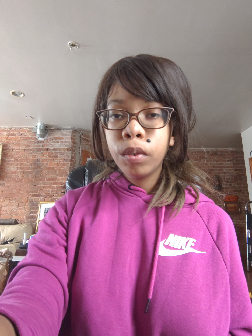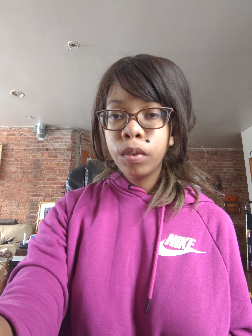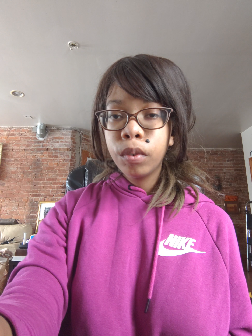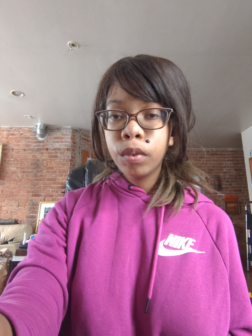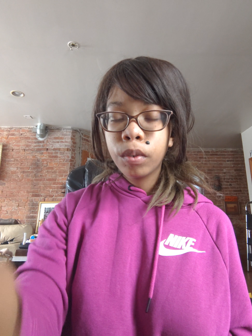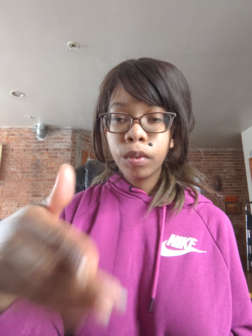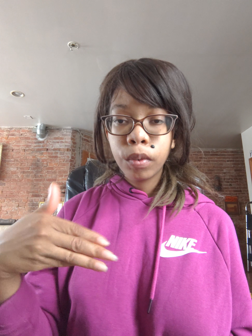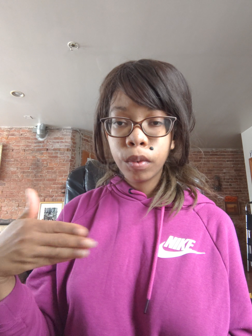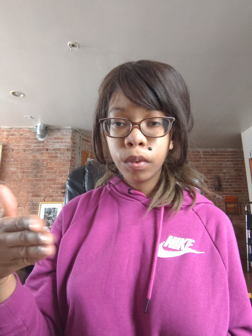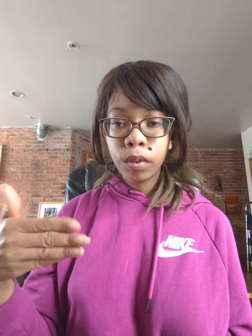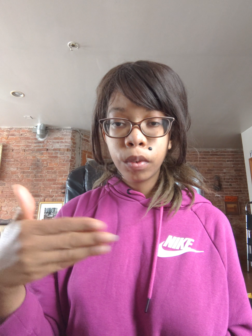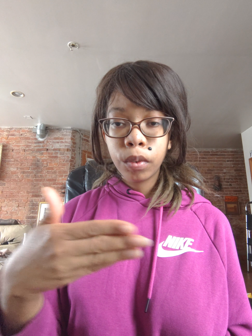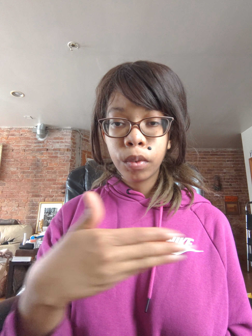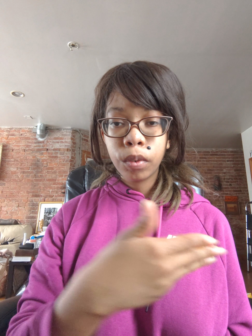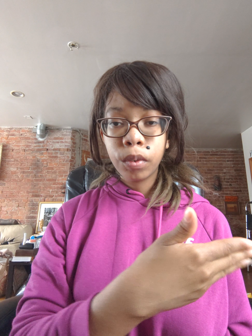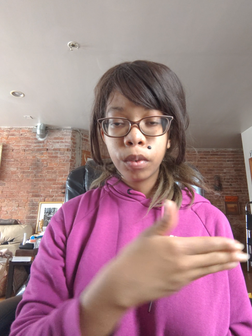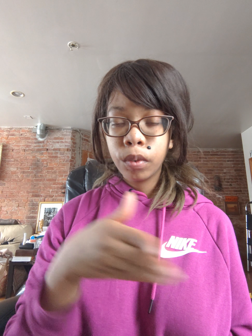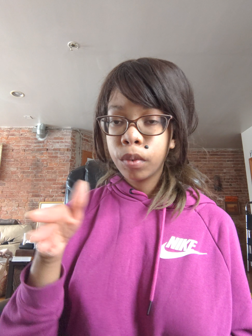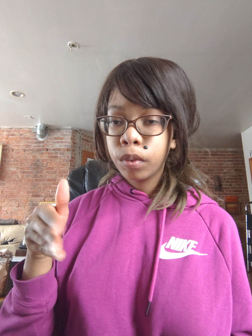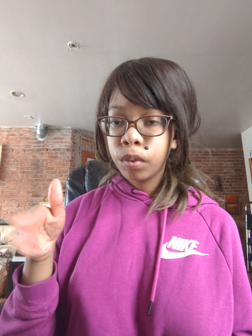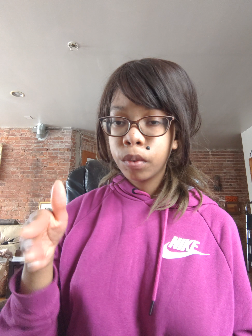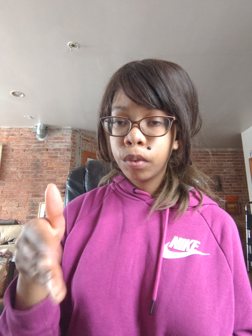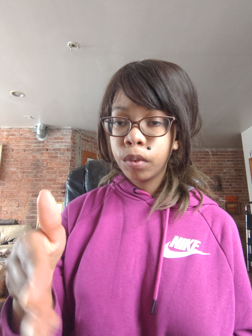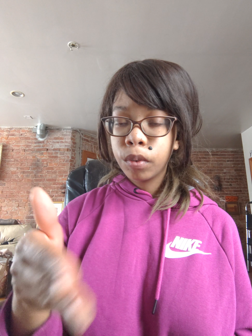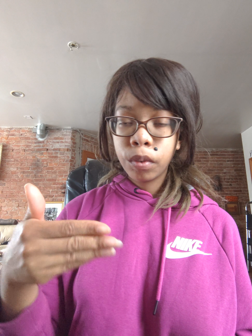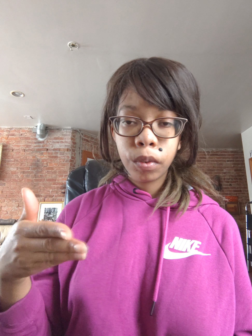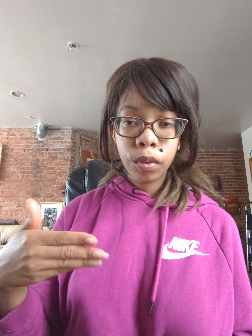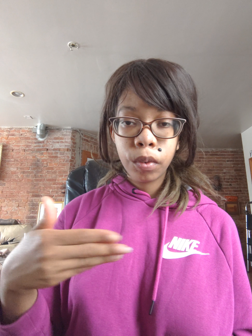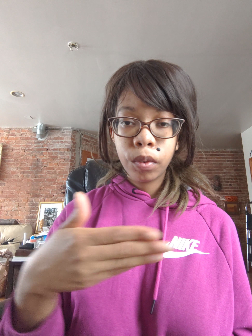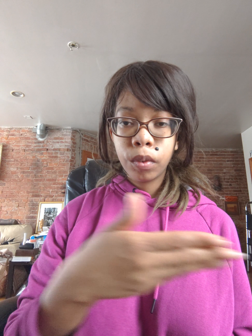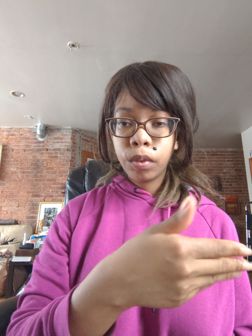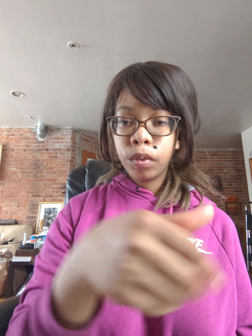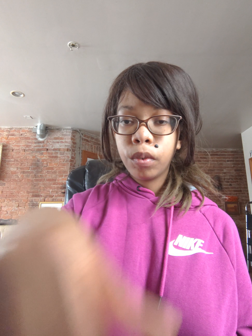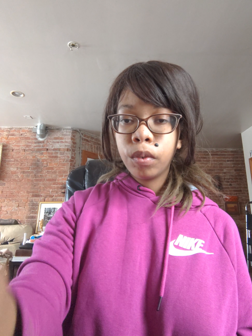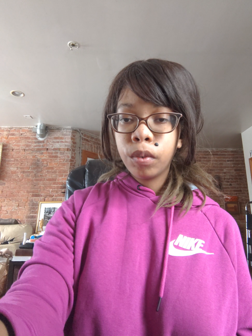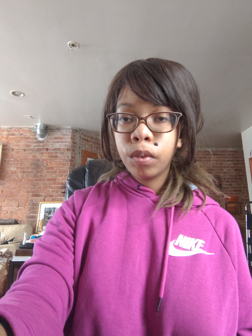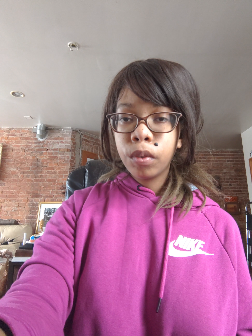fish